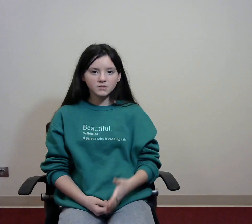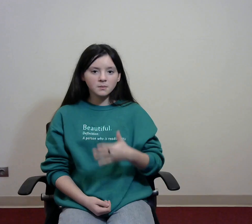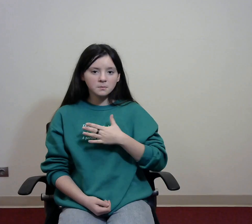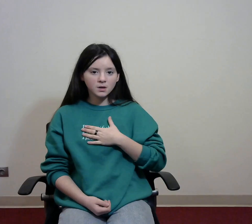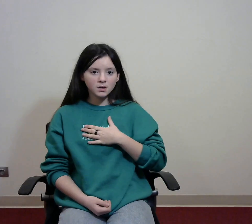mən